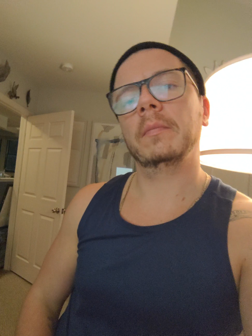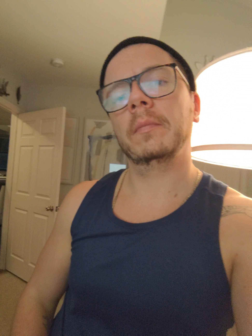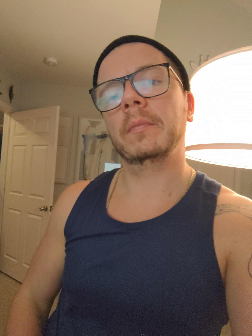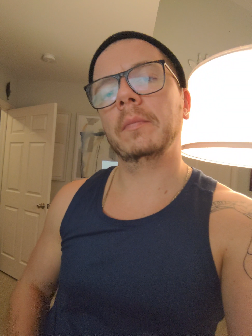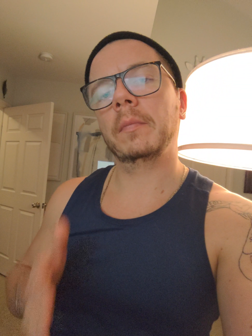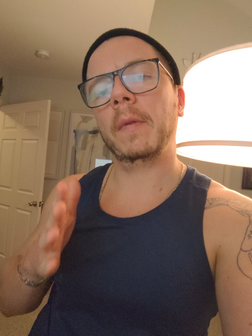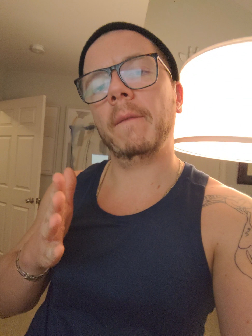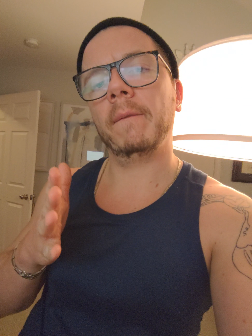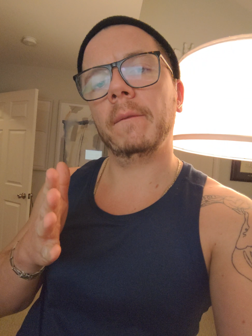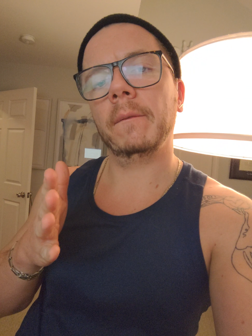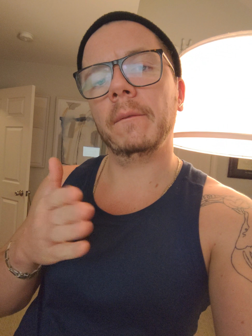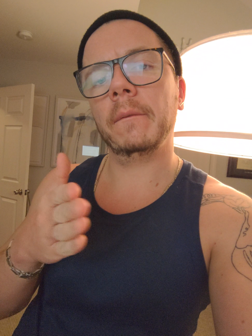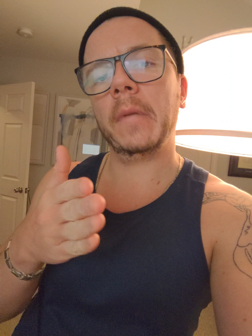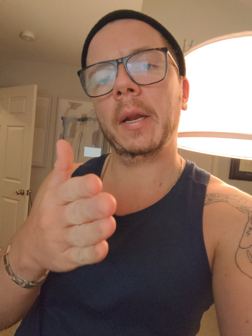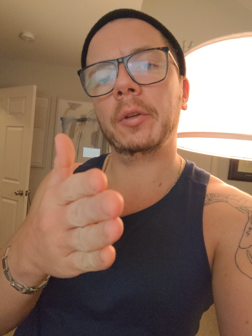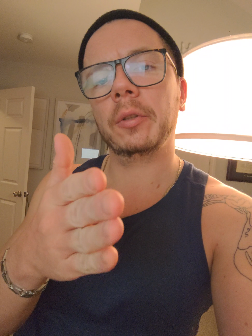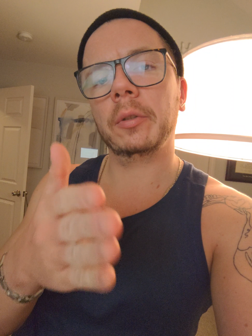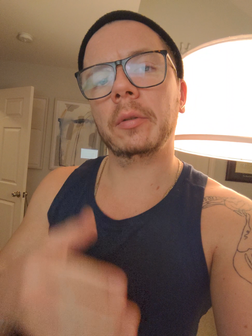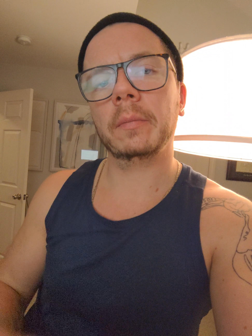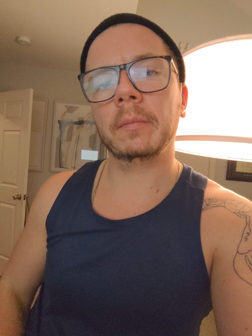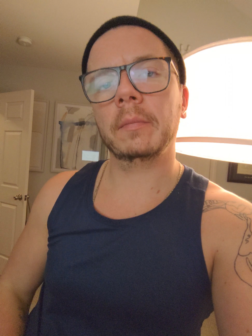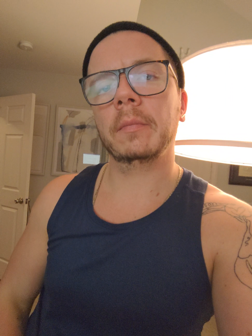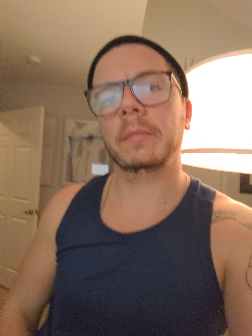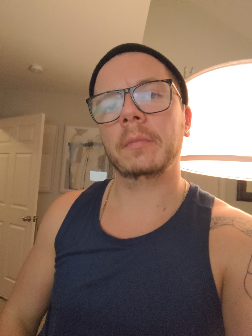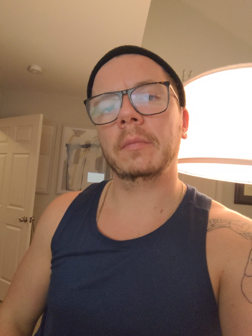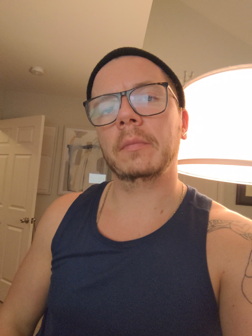fish